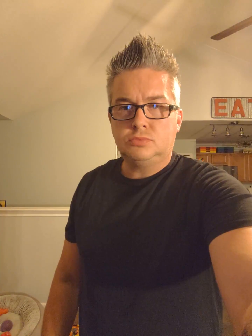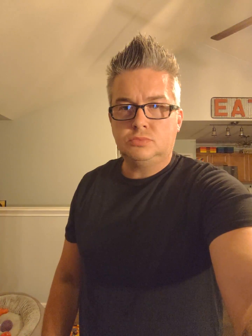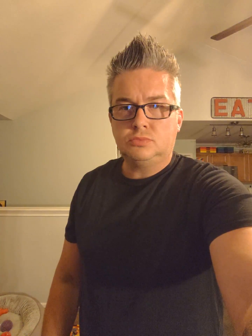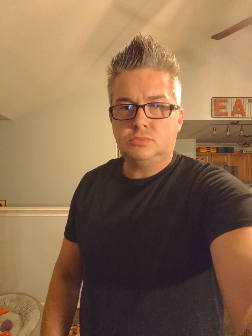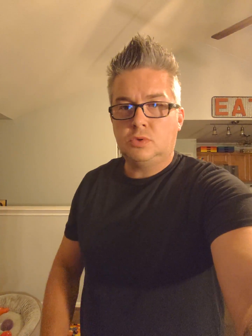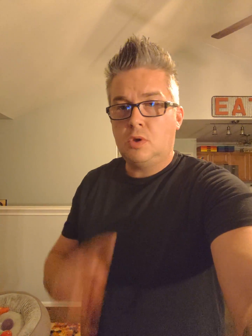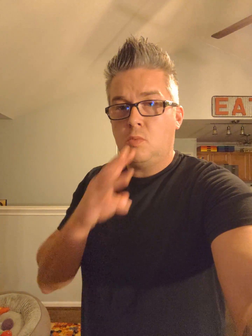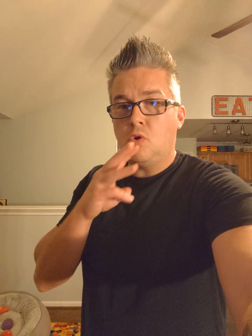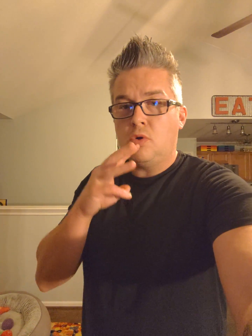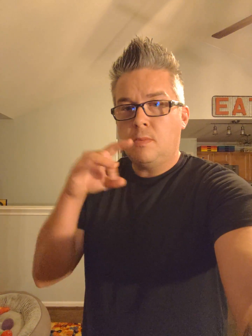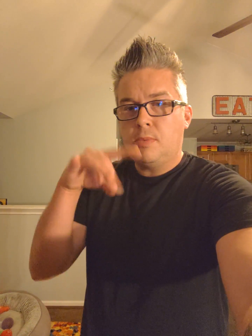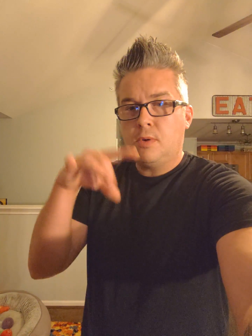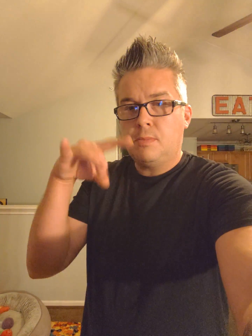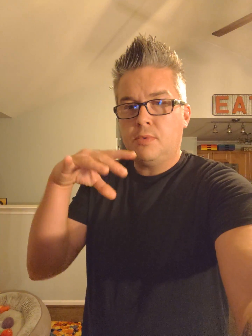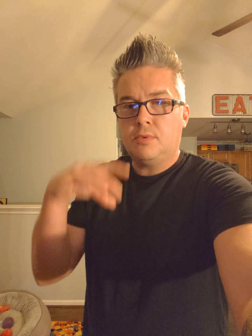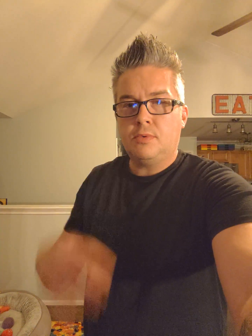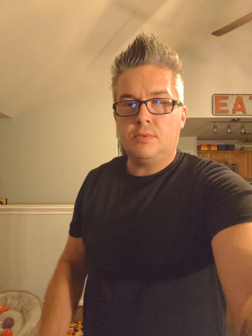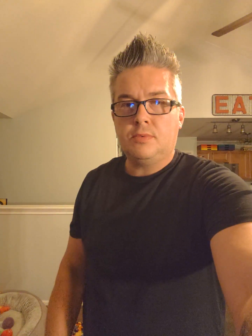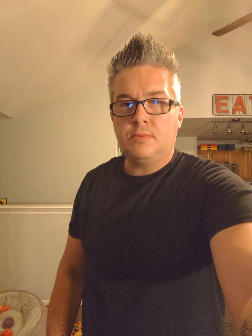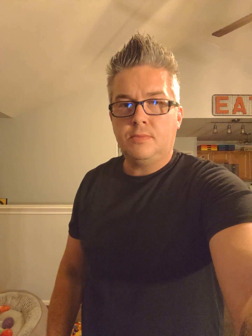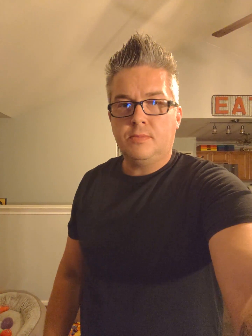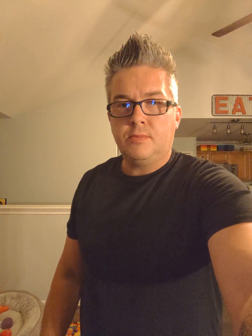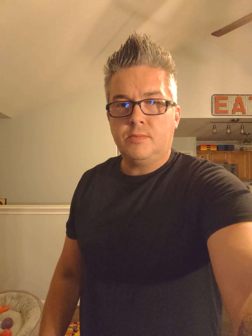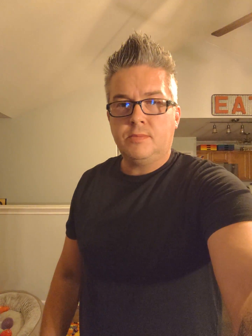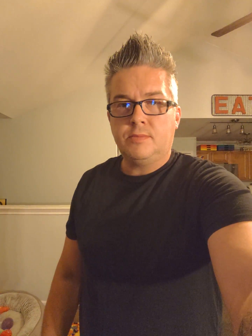melon